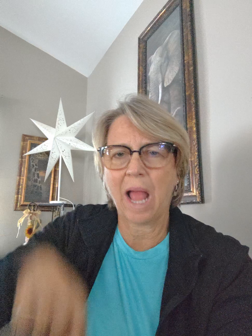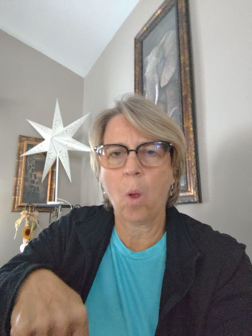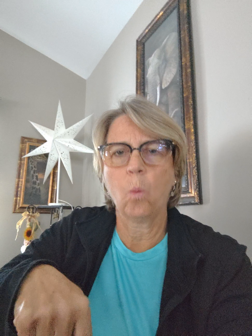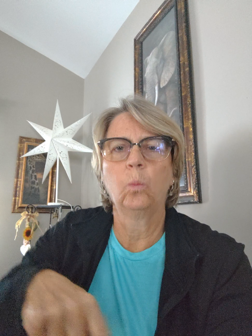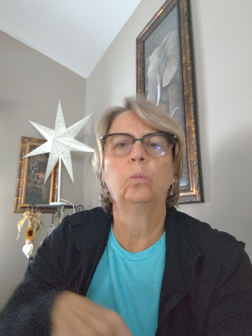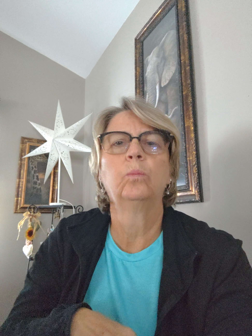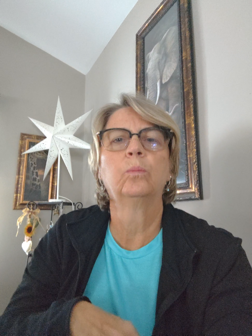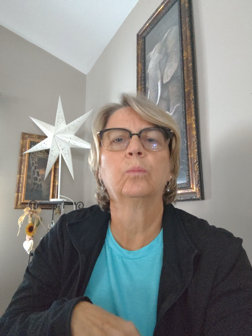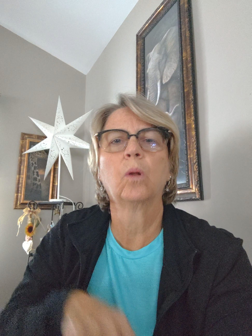down